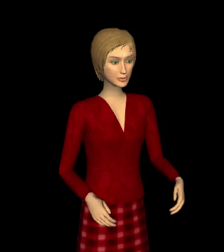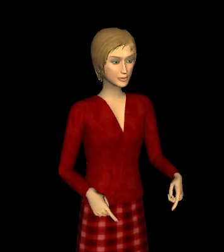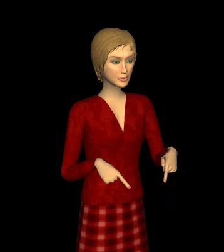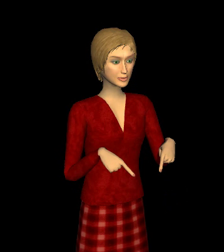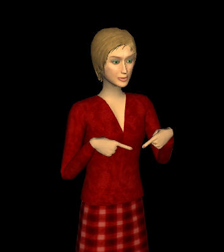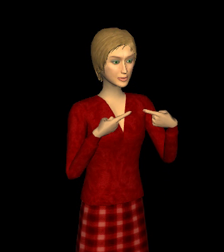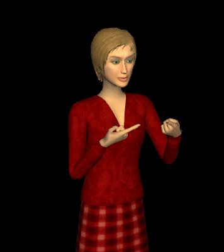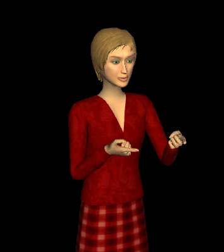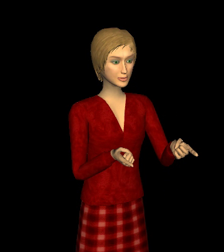يذهب